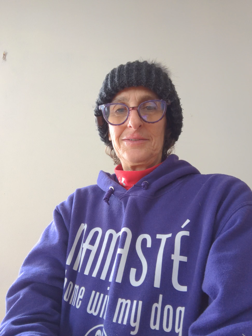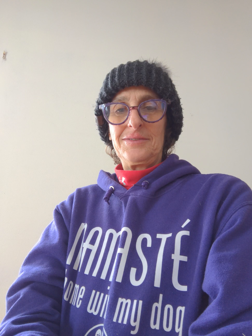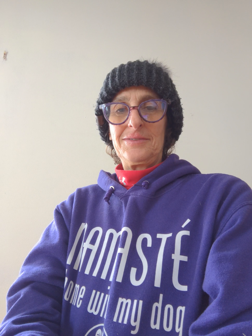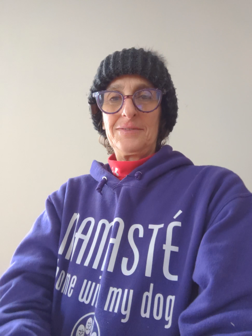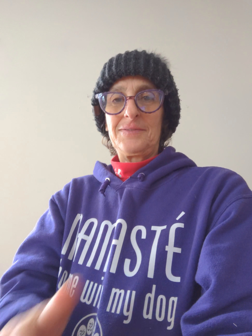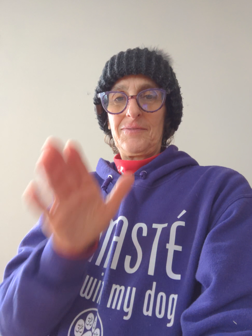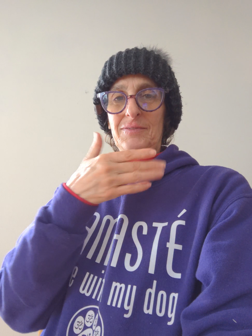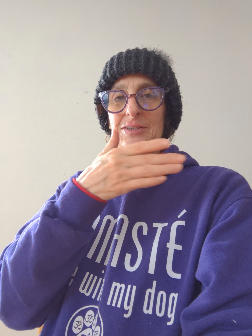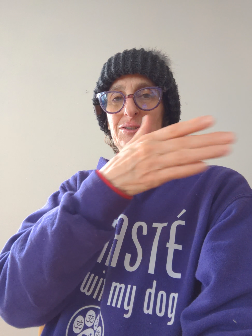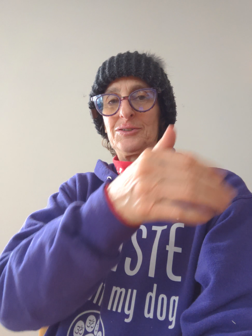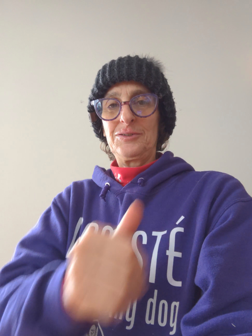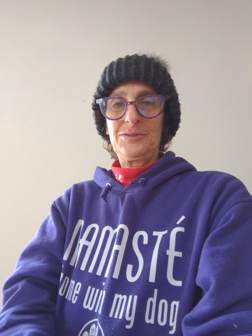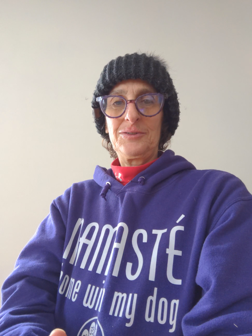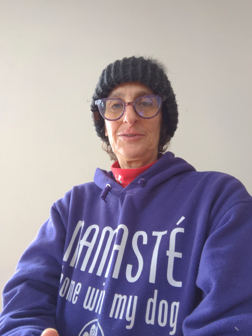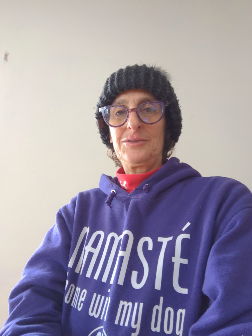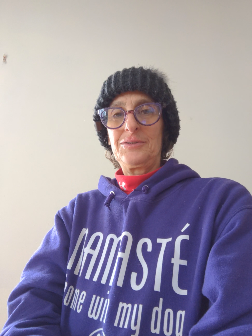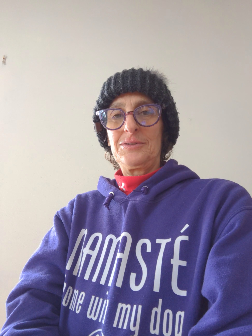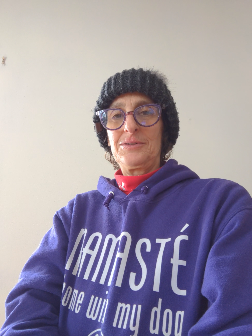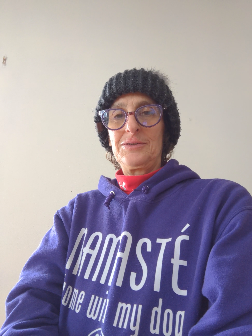fish